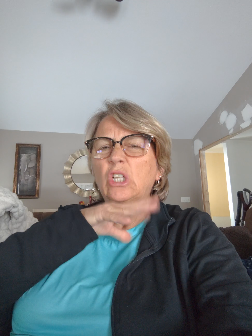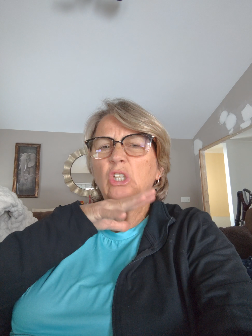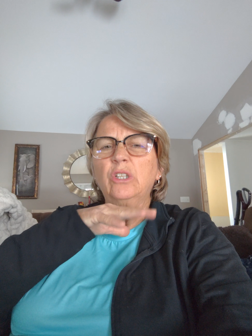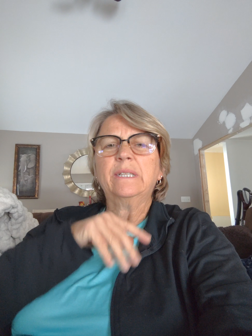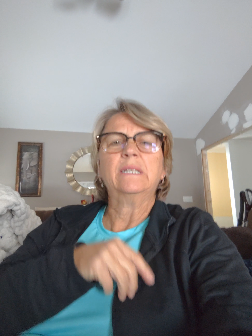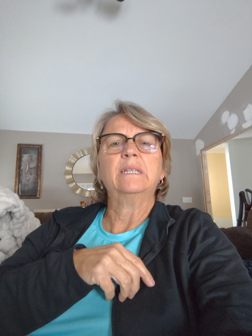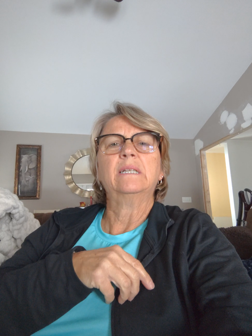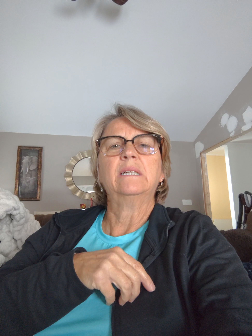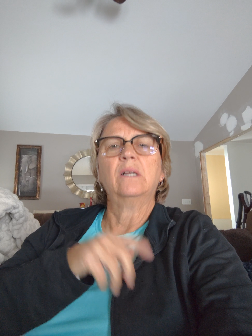dirty